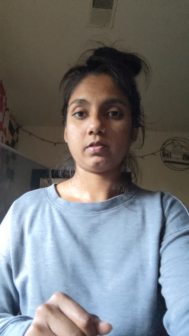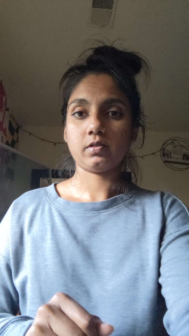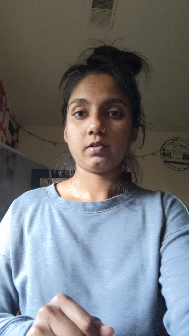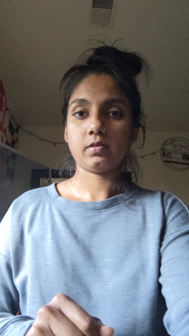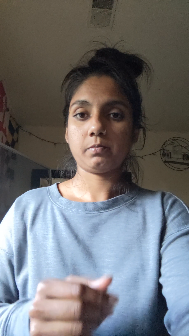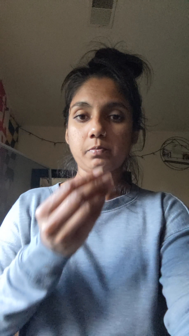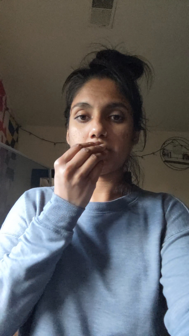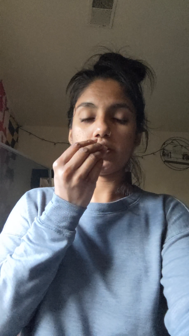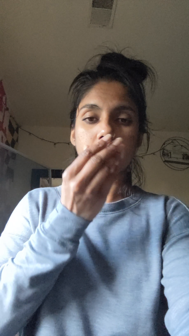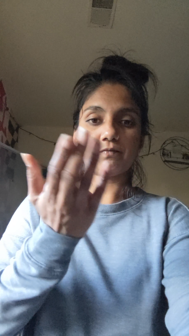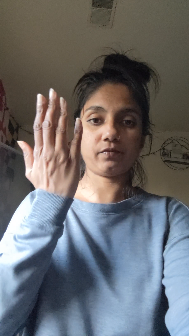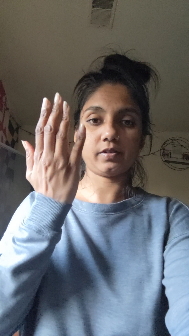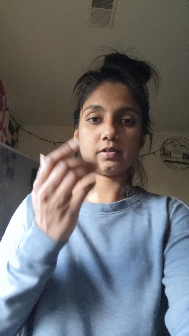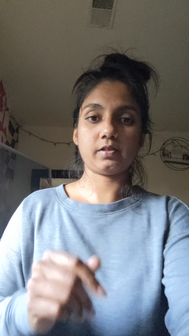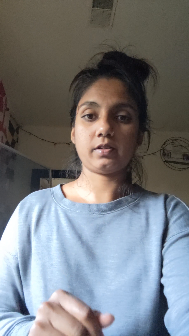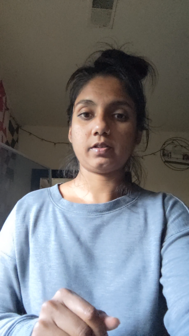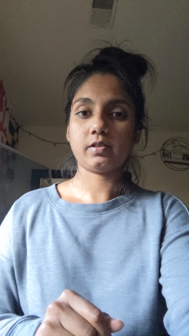breakfast